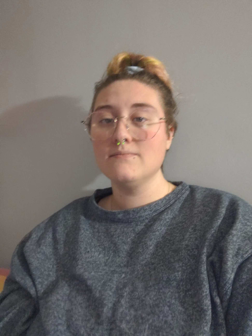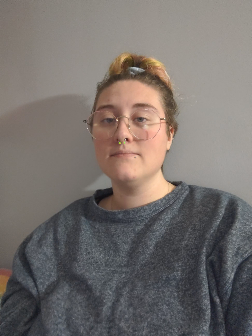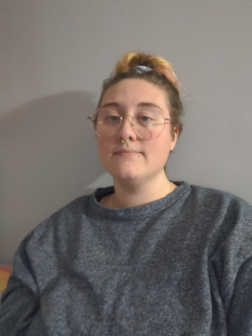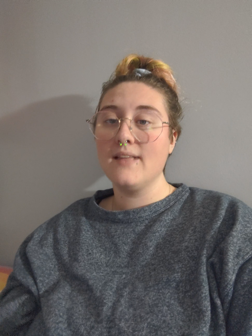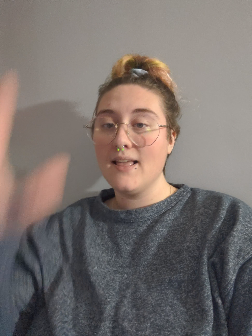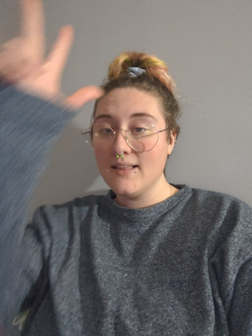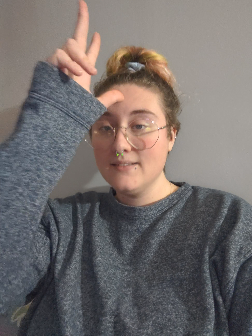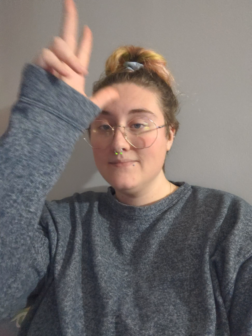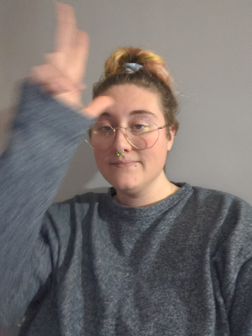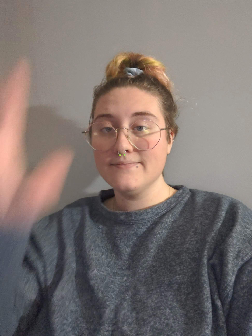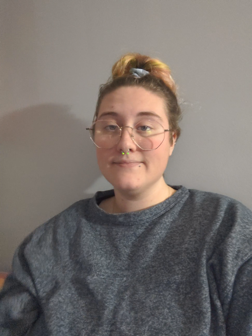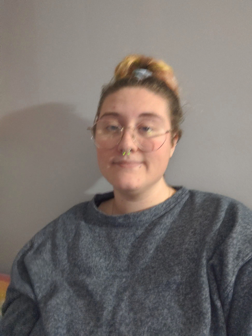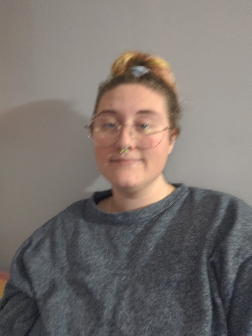hen